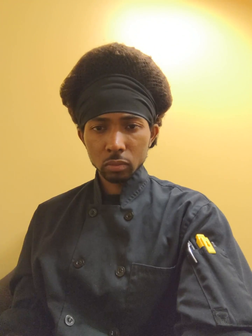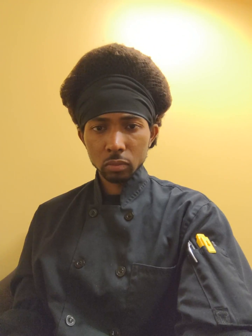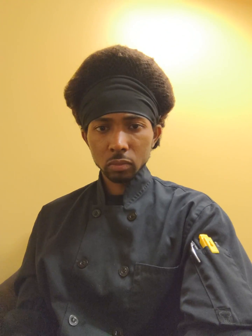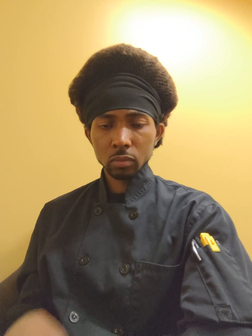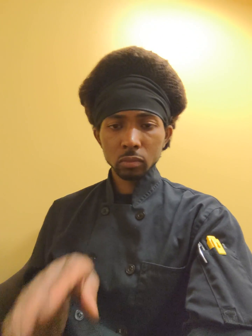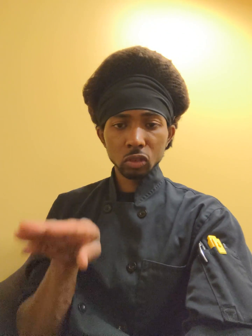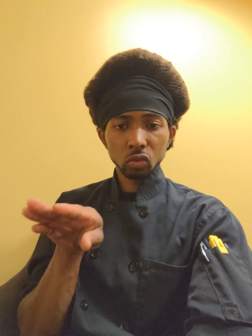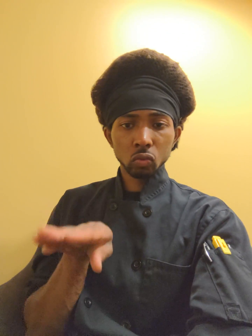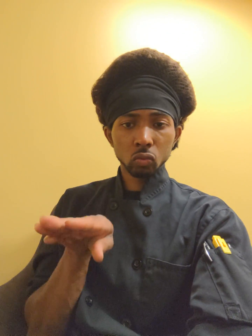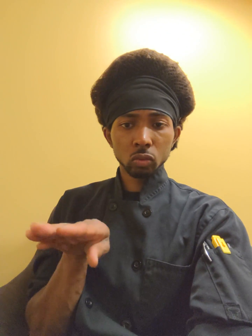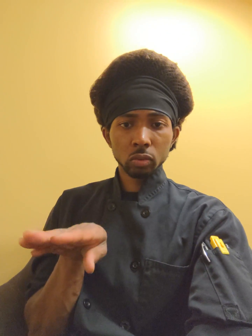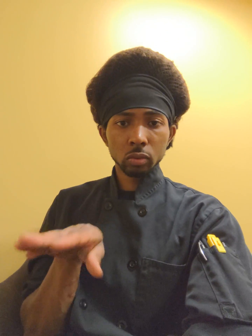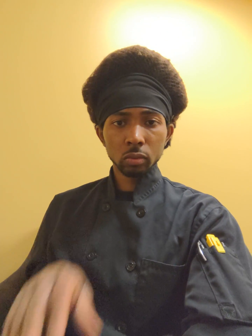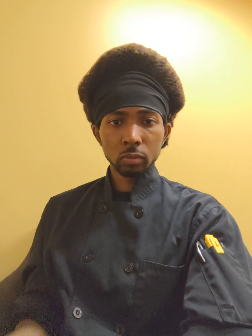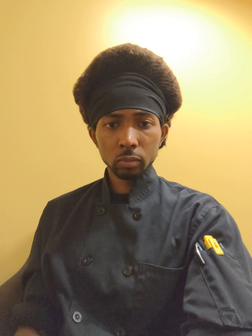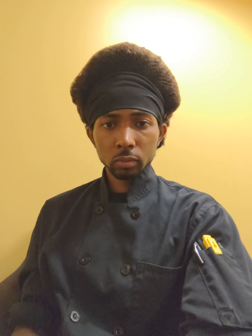penguin